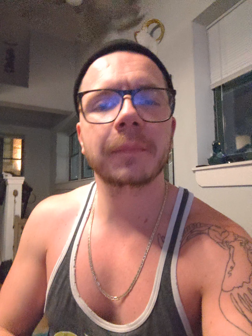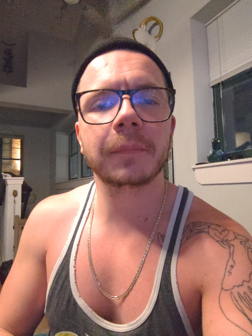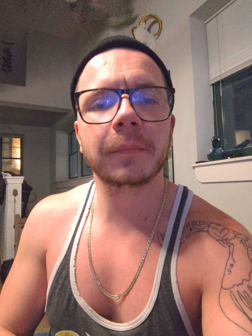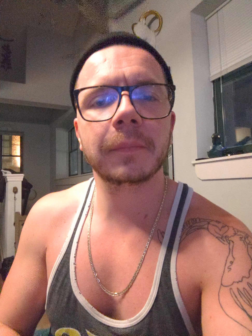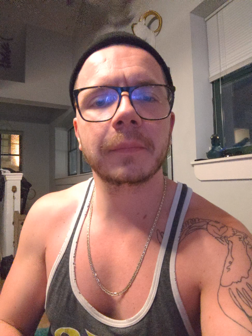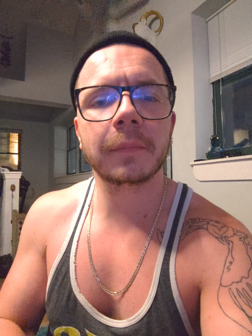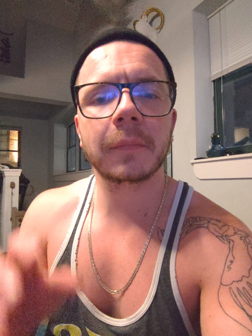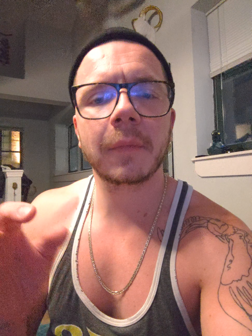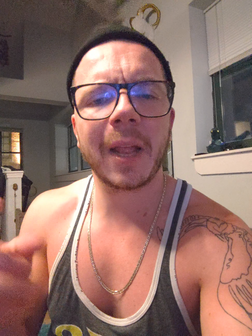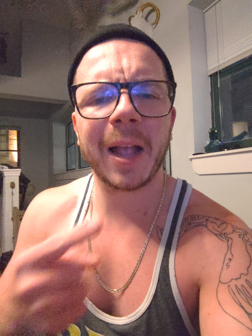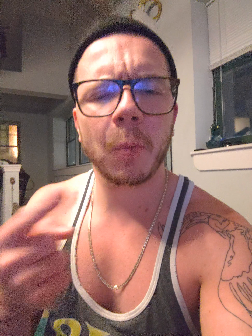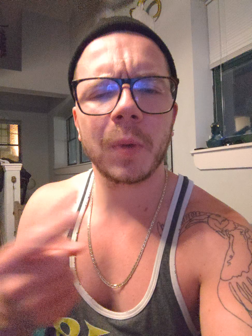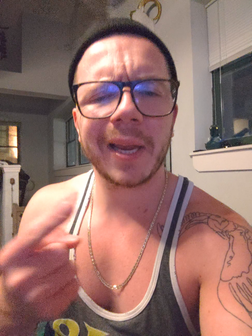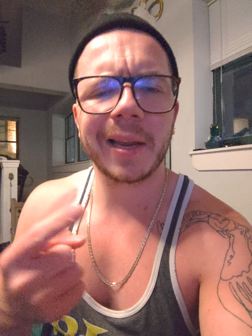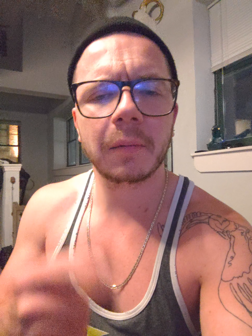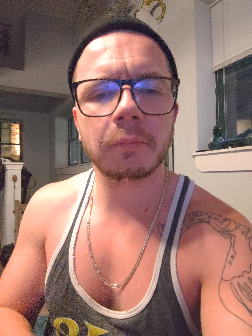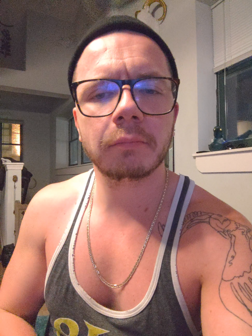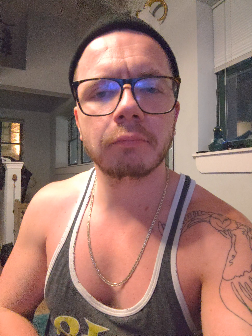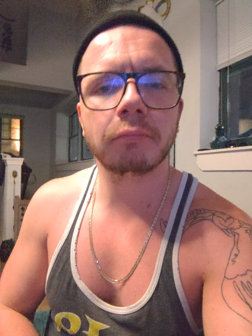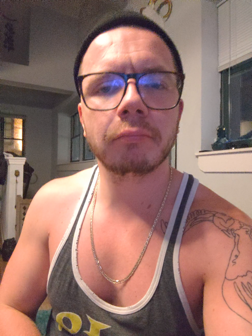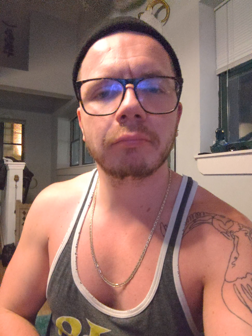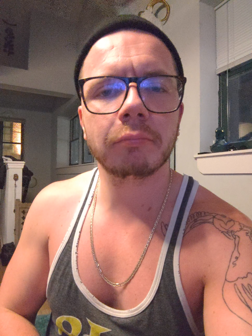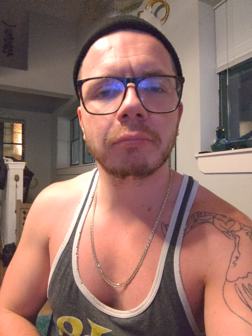owie